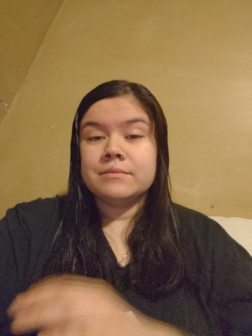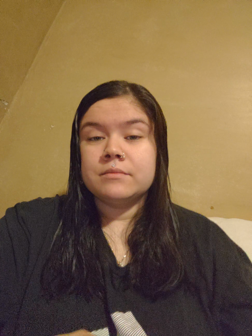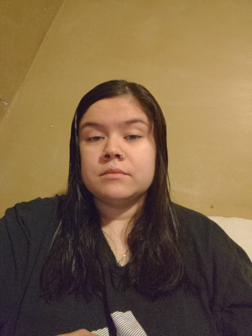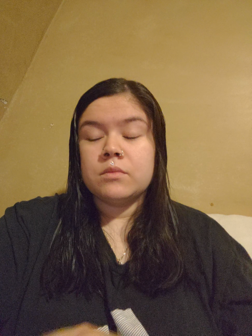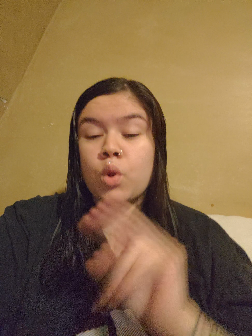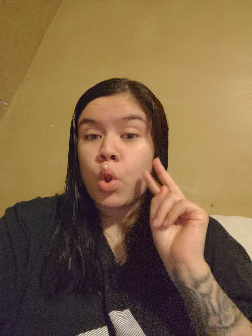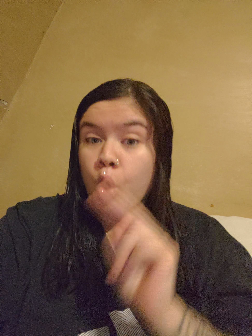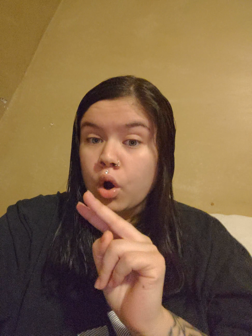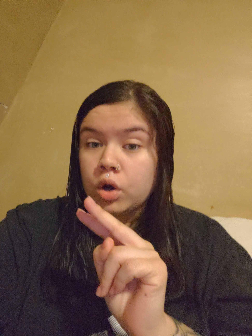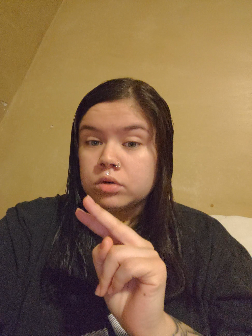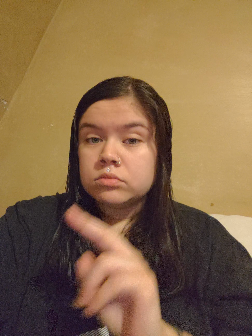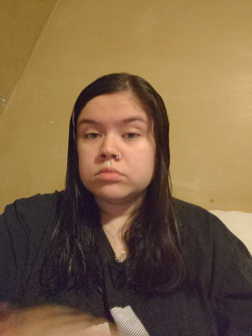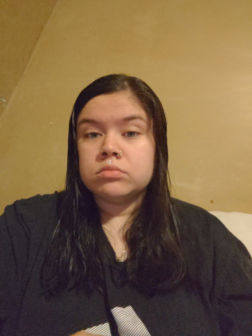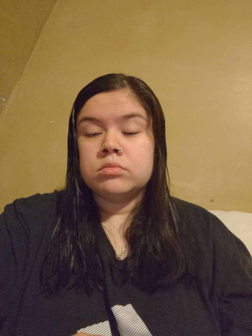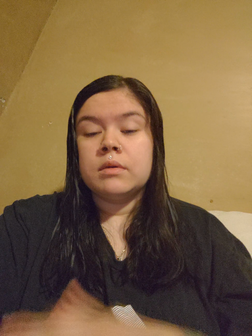look